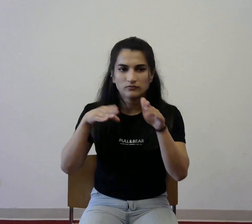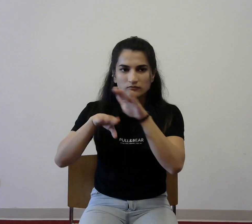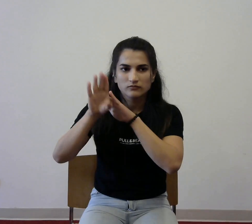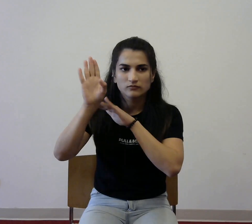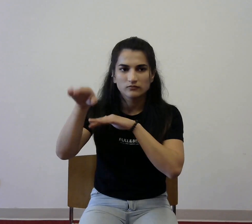getmək